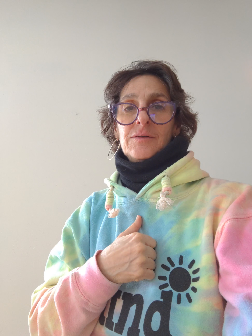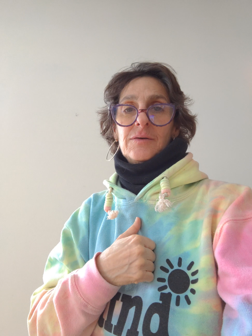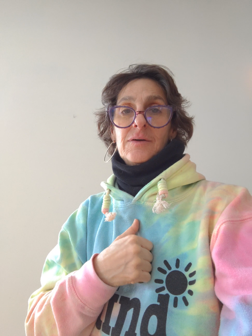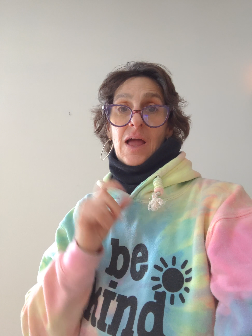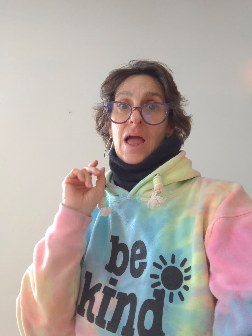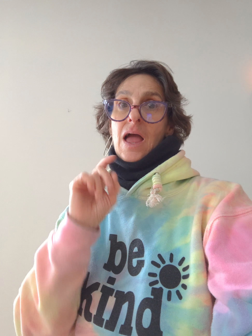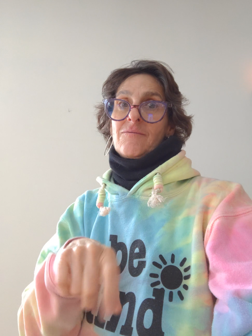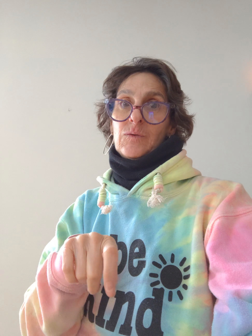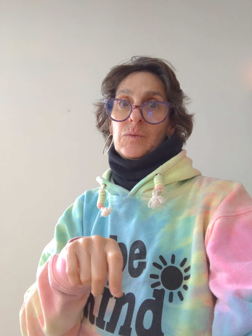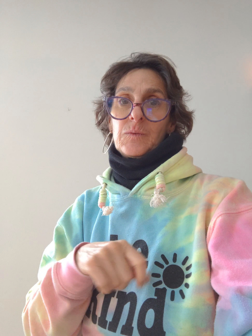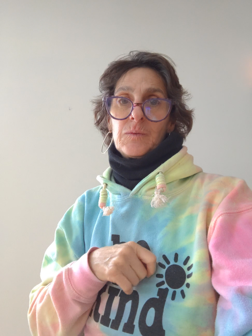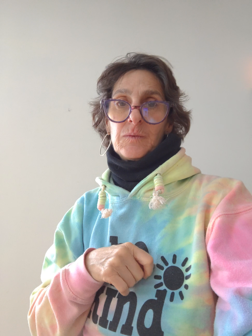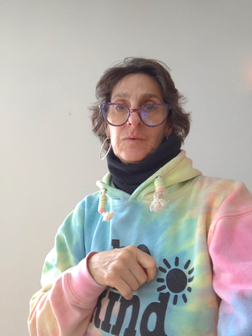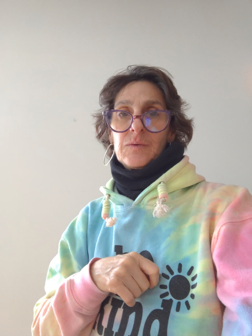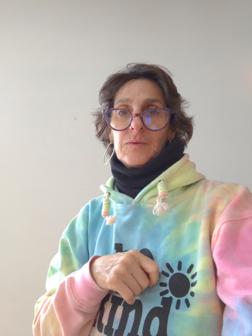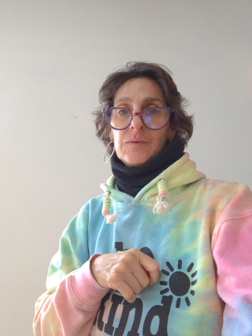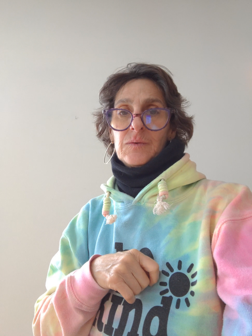have to